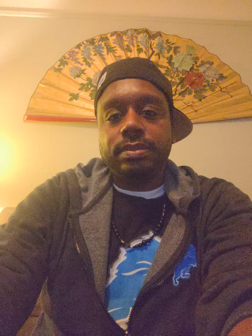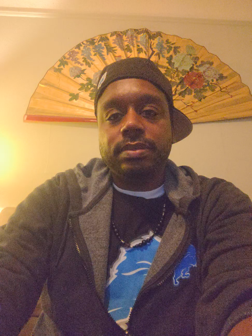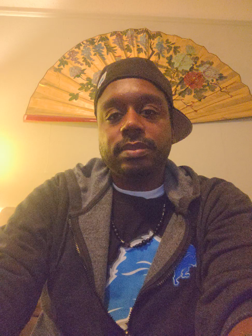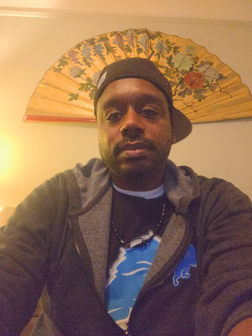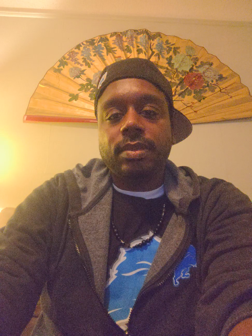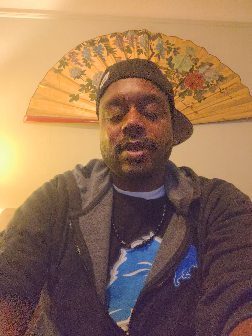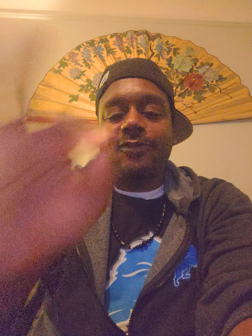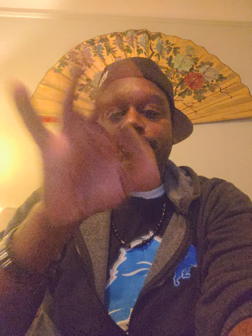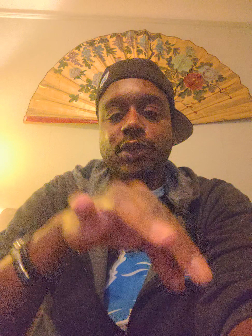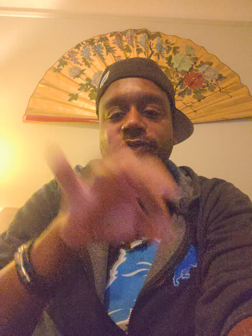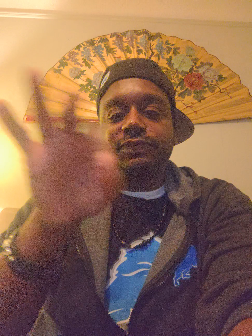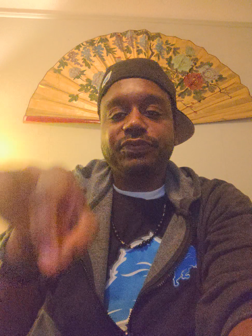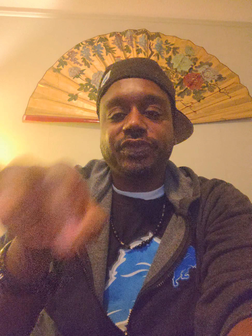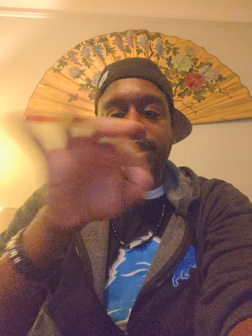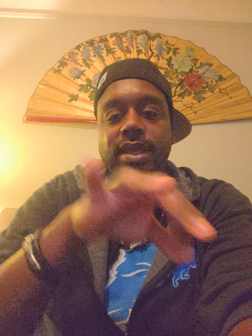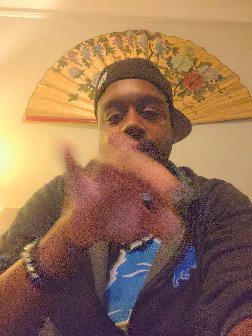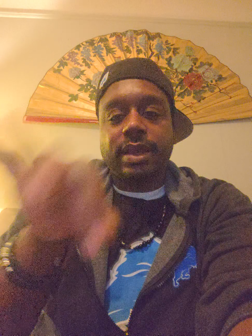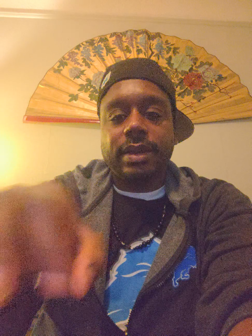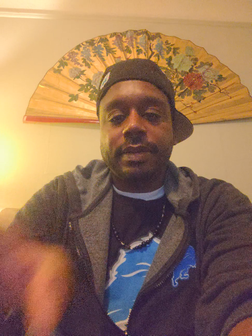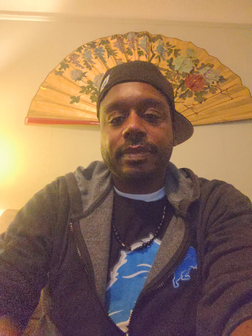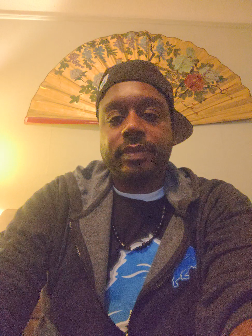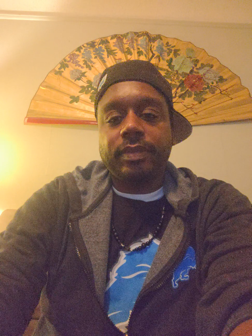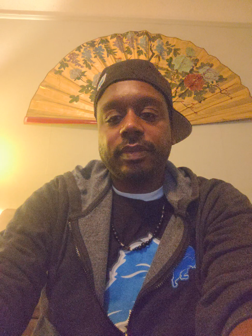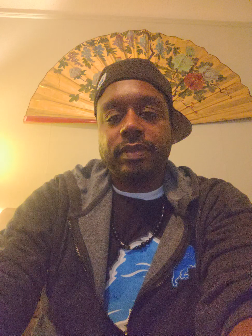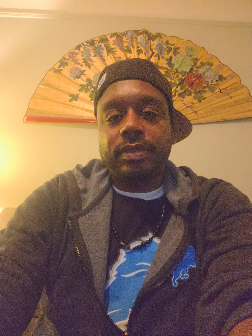french fries